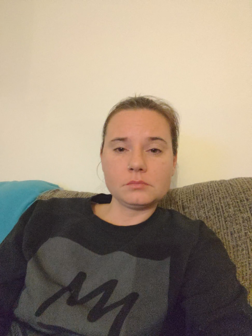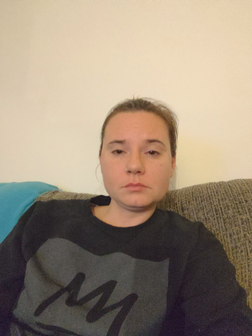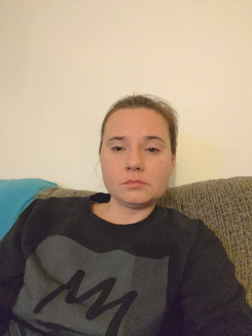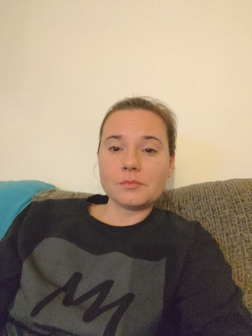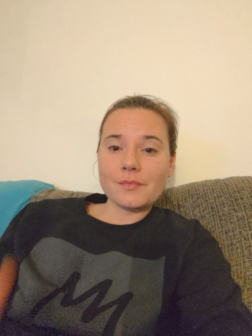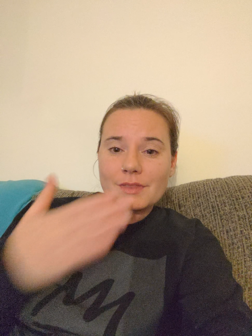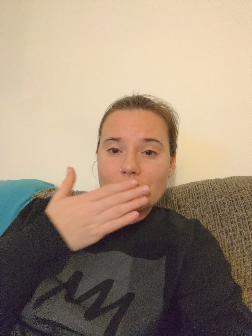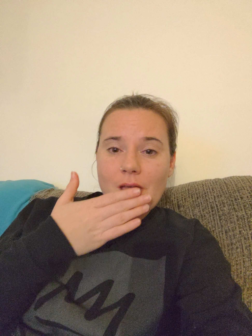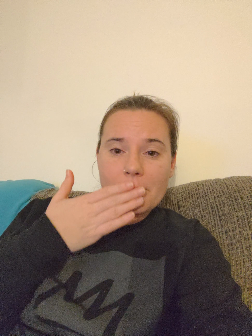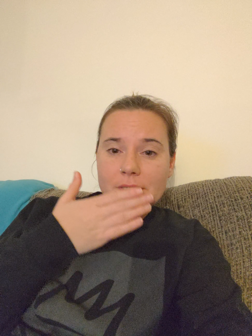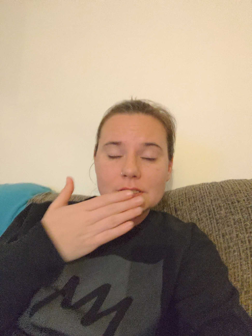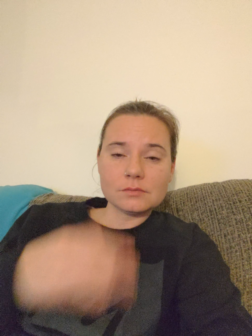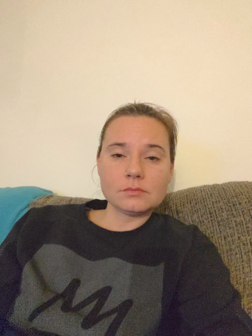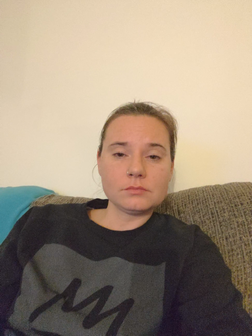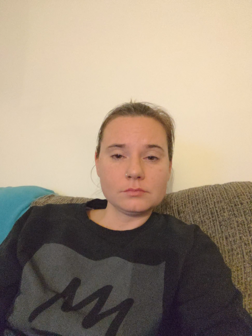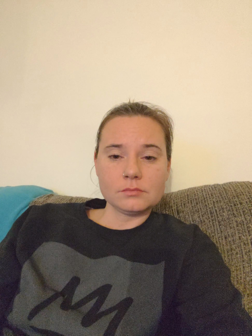napkin